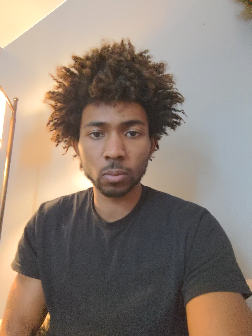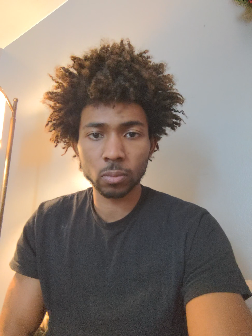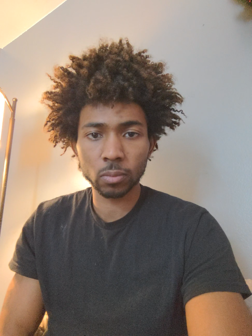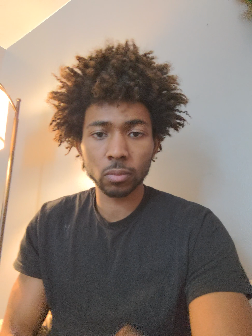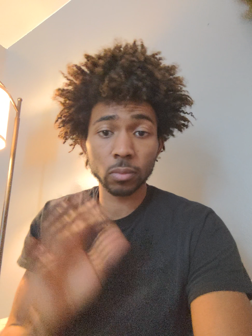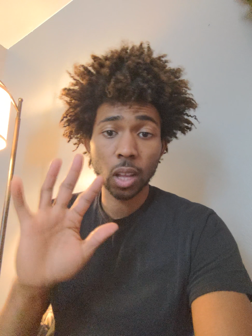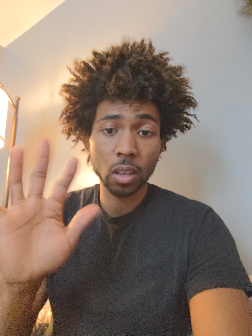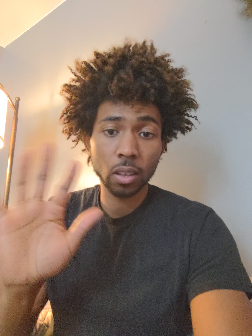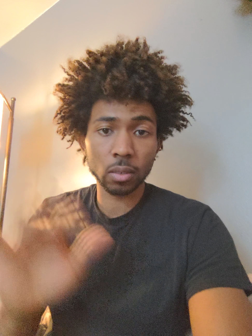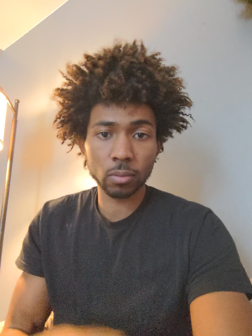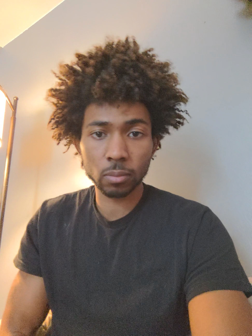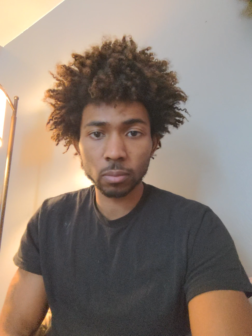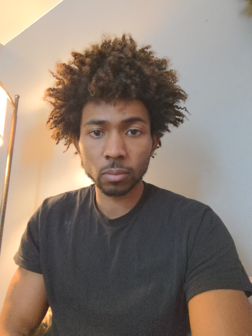hello